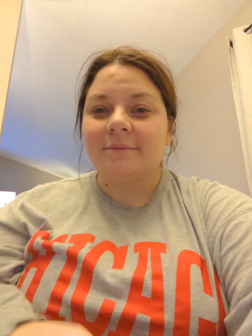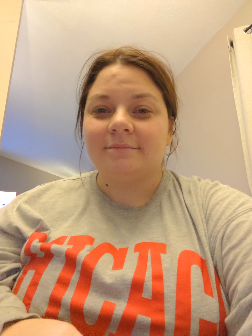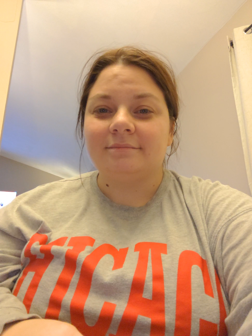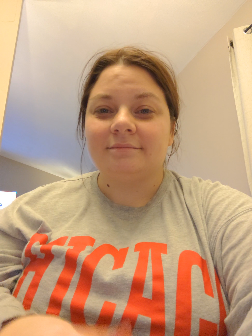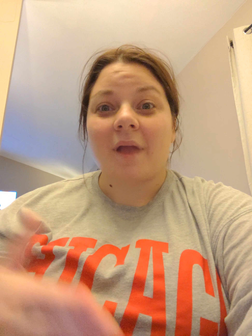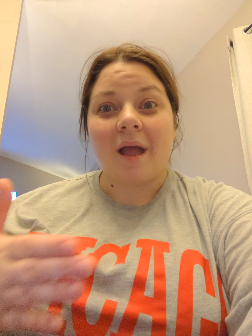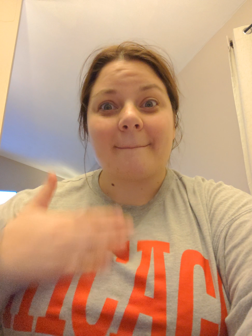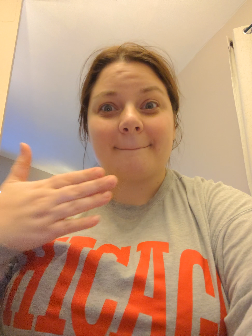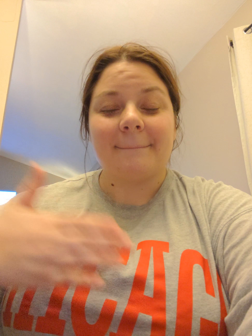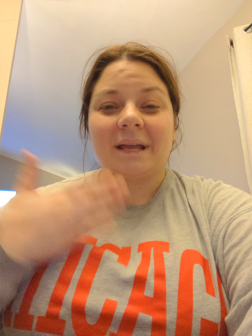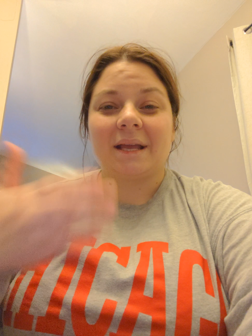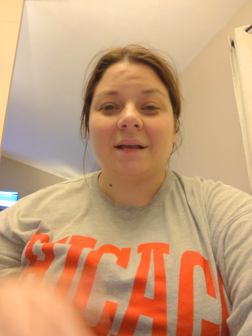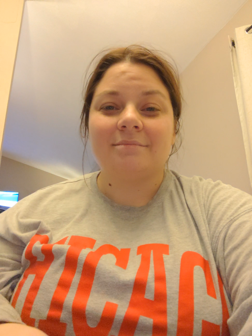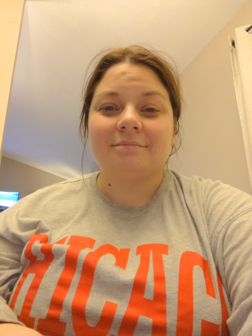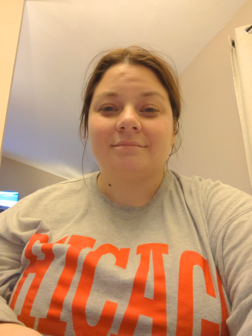happy